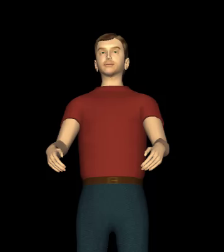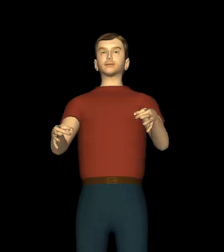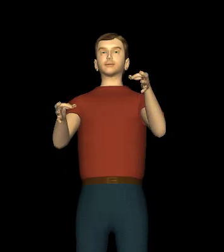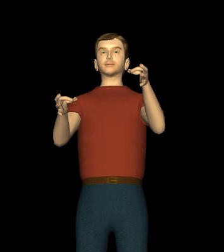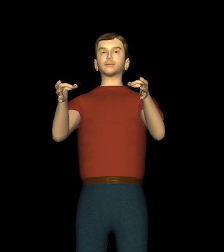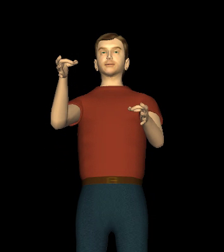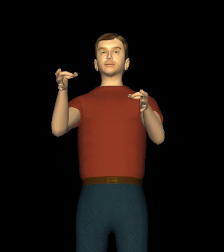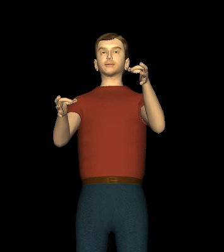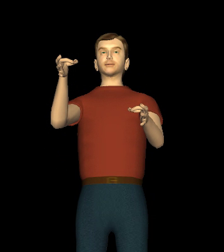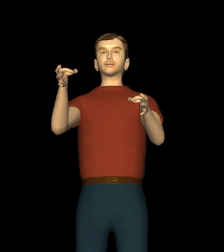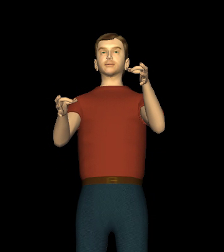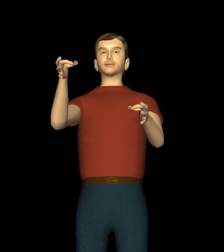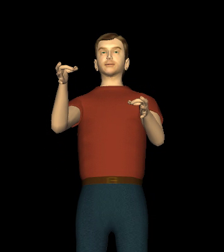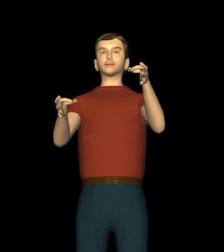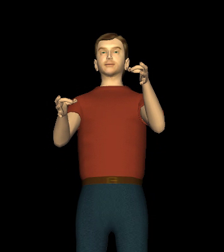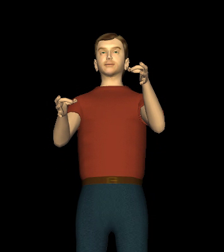قاض